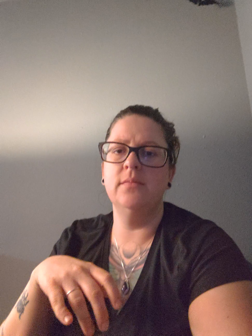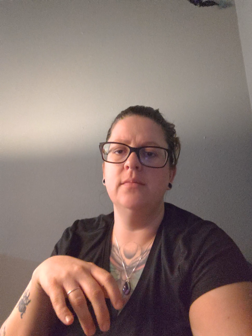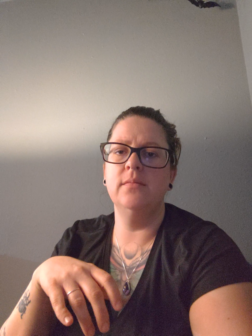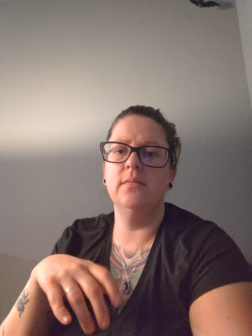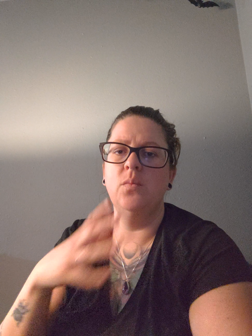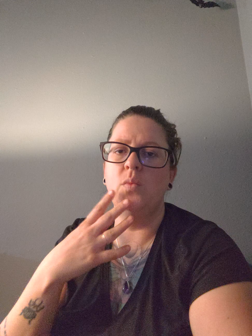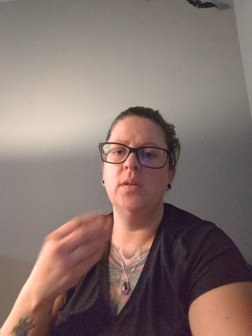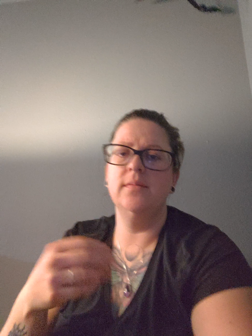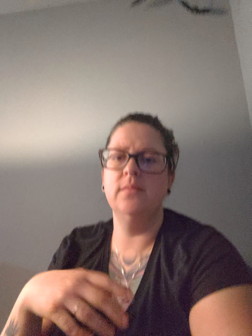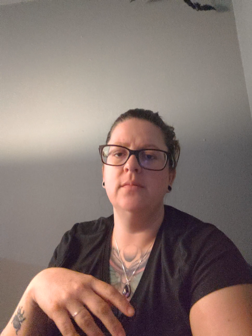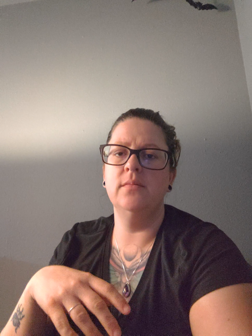wet